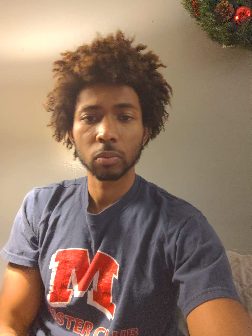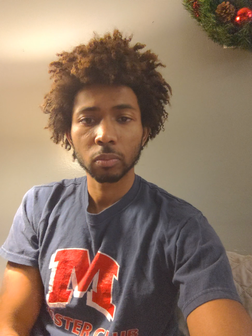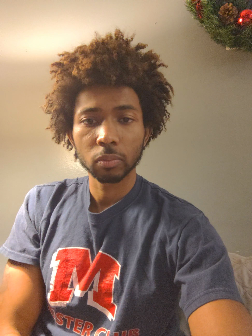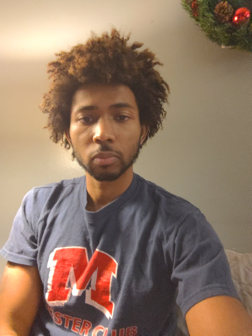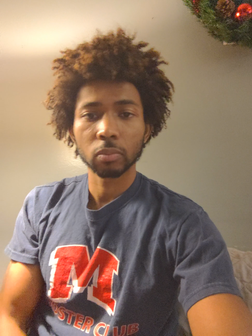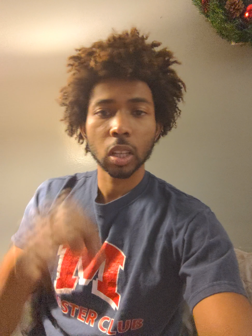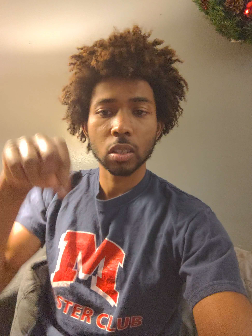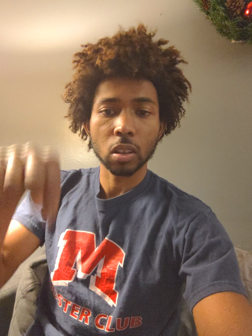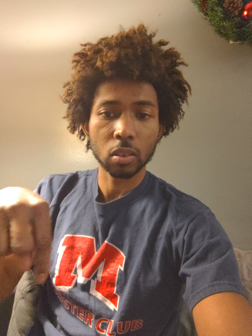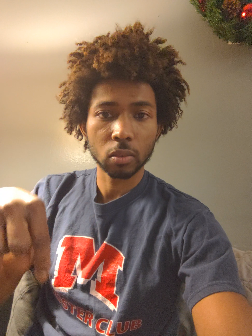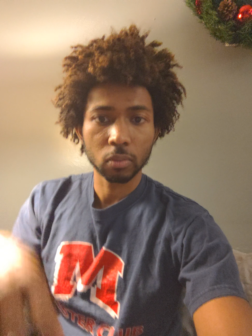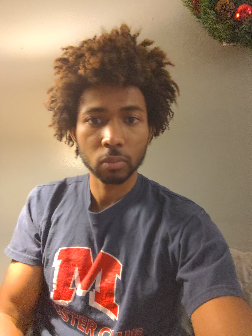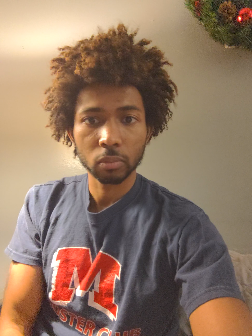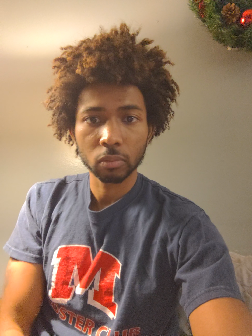down